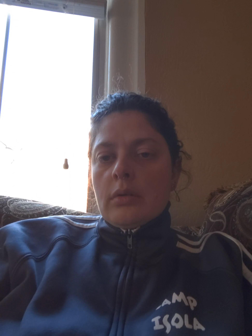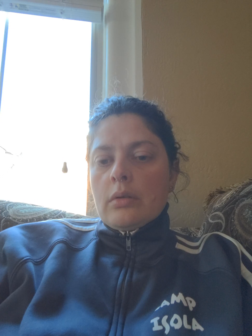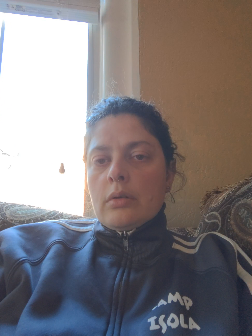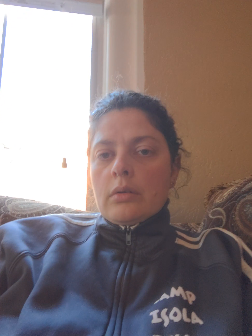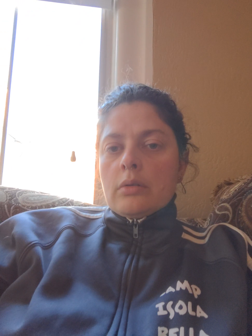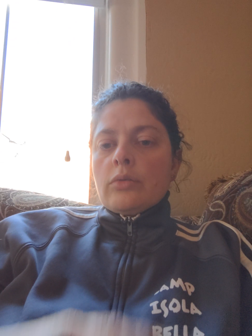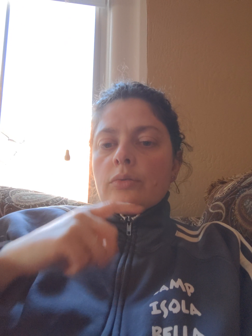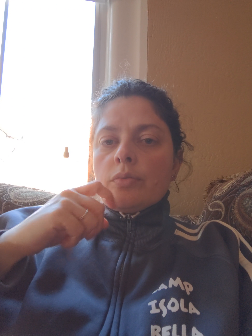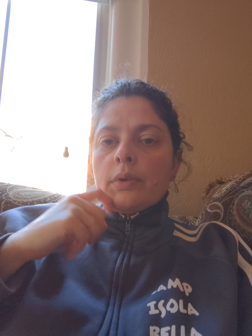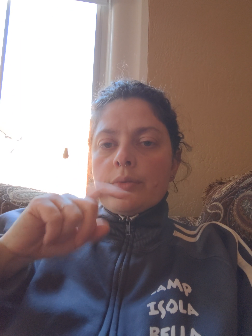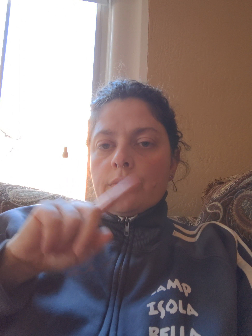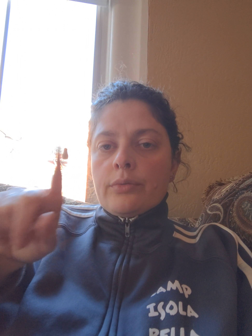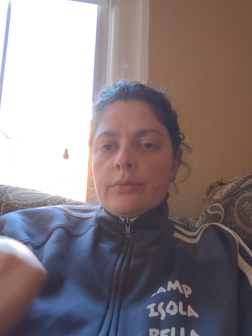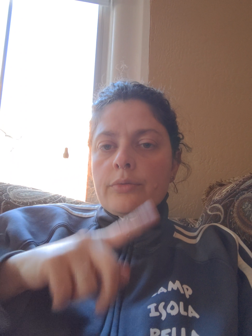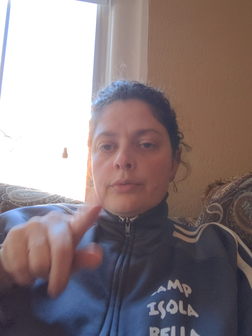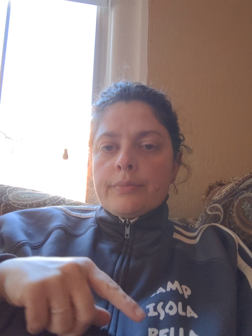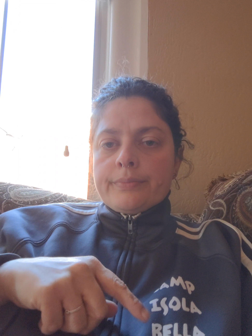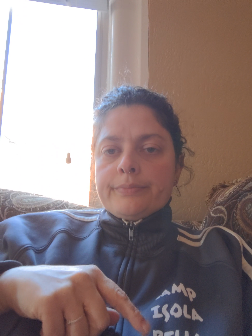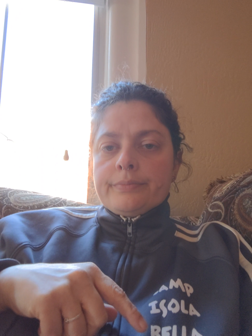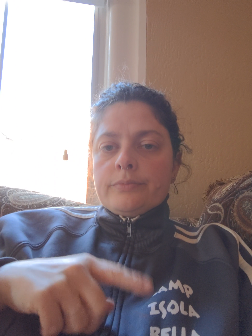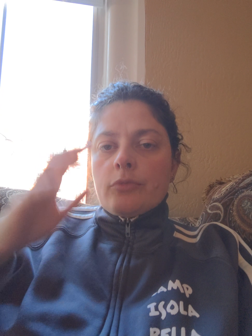dryer